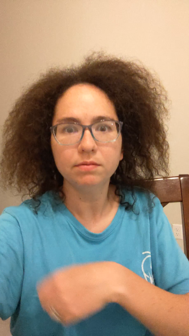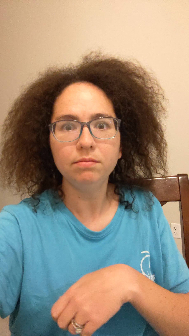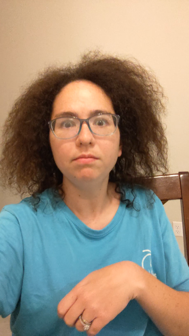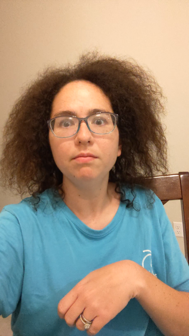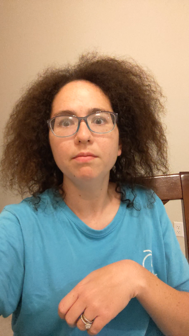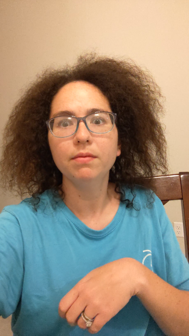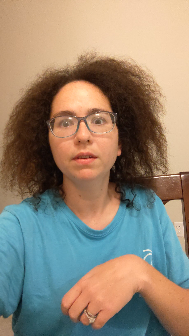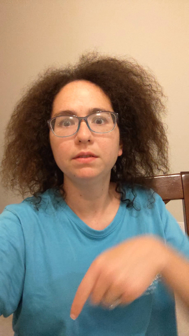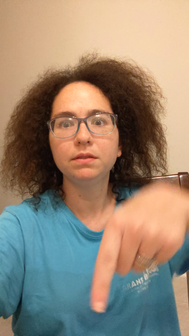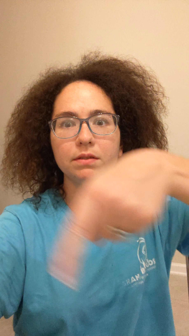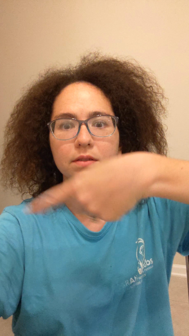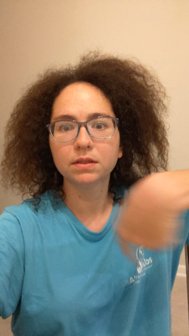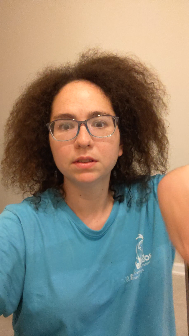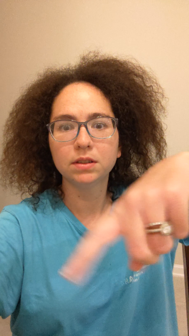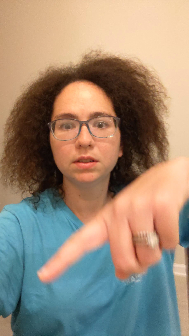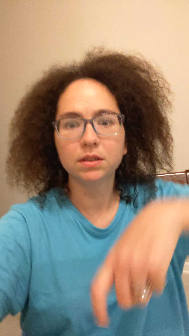around